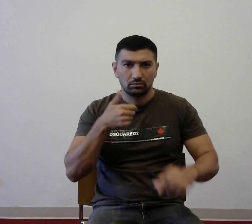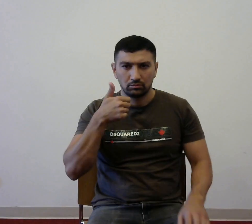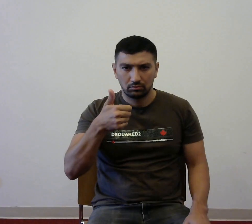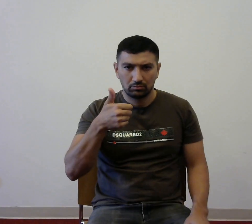yaxşı